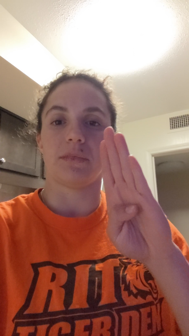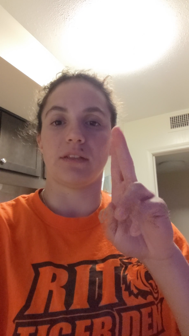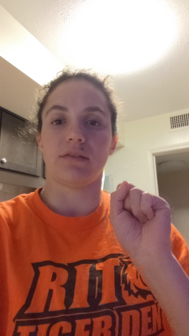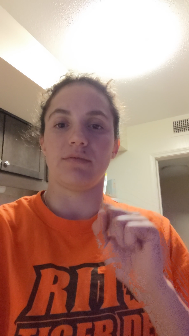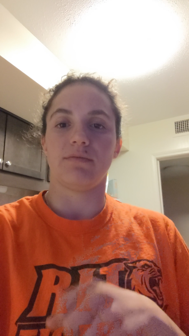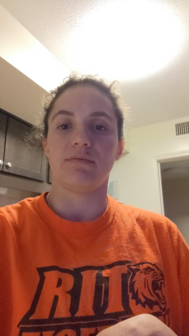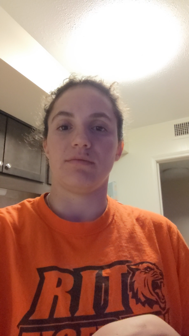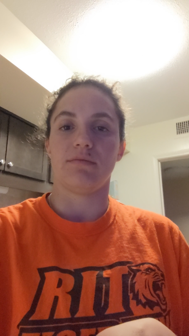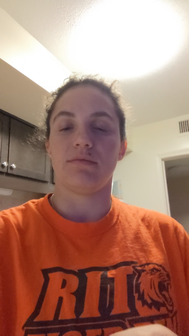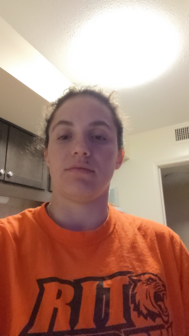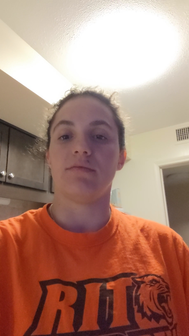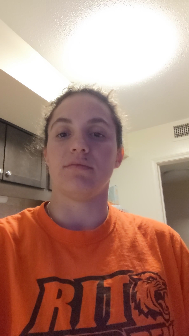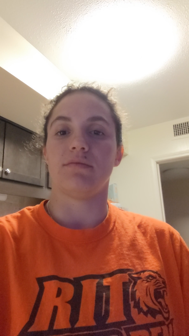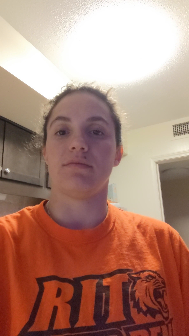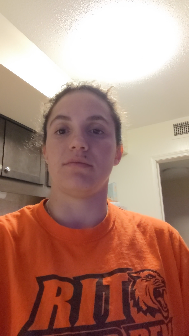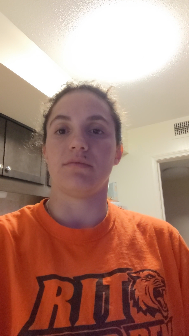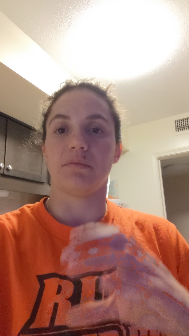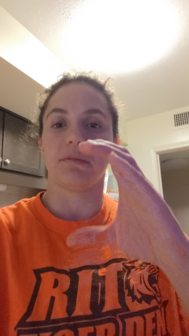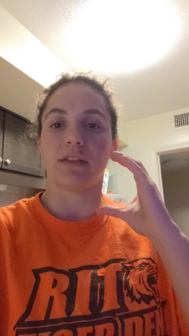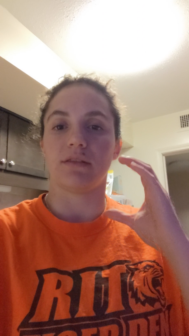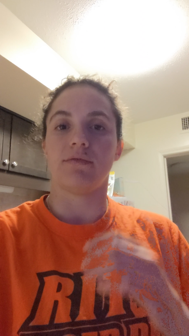bus